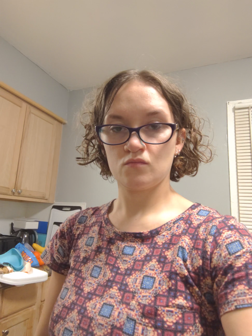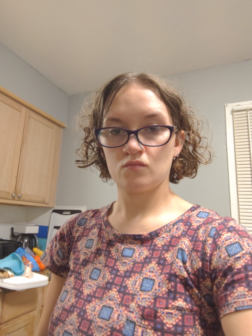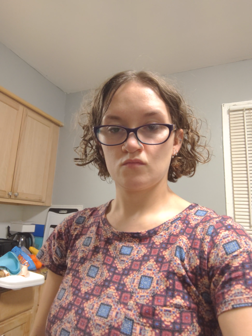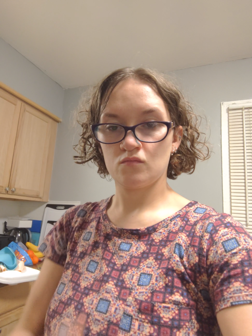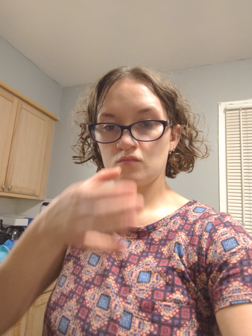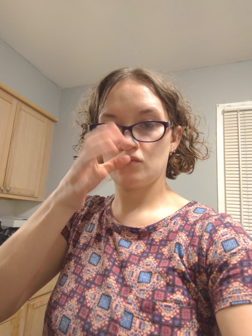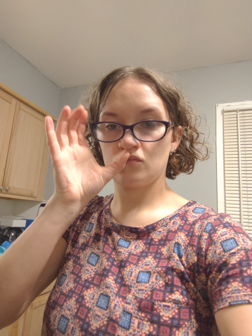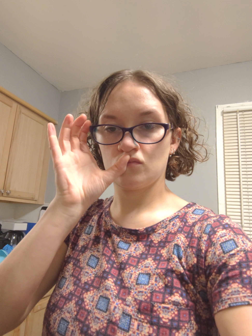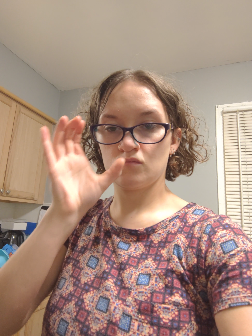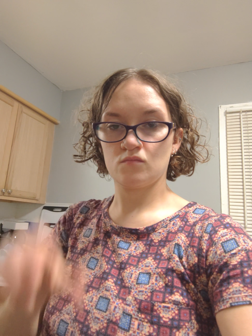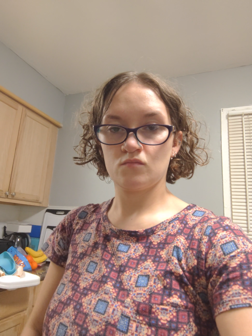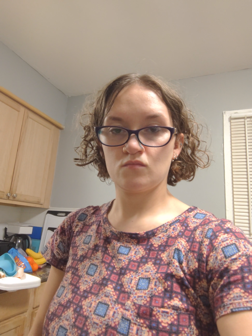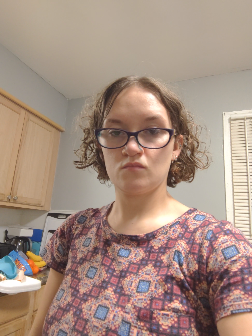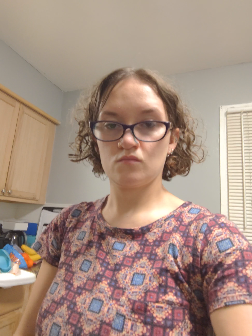drink